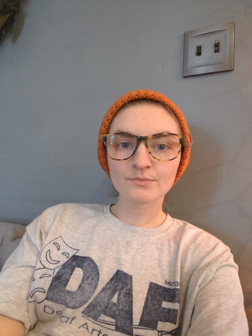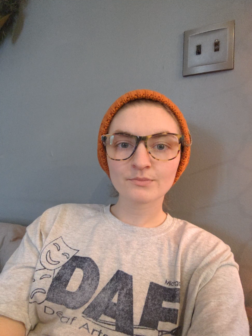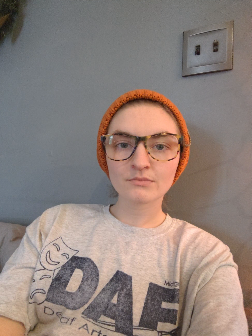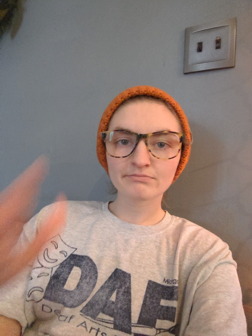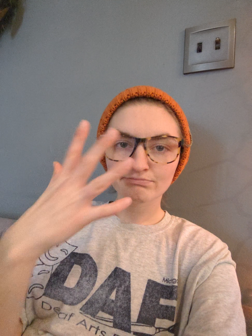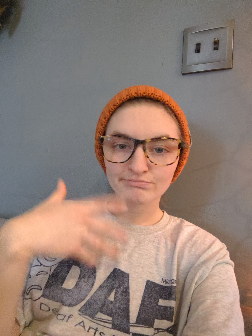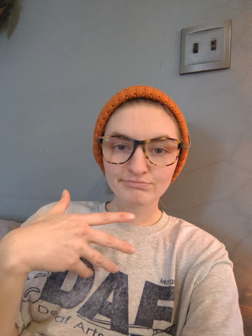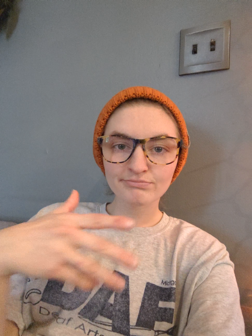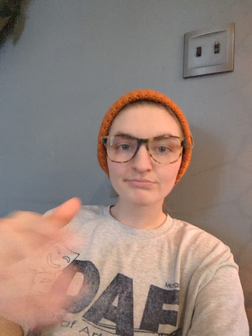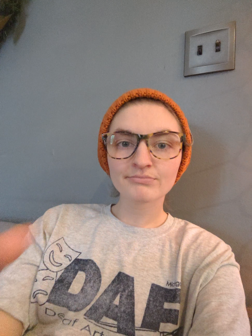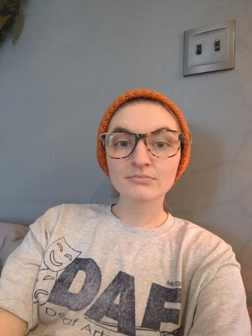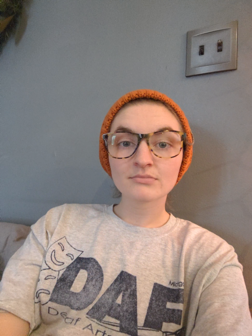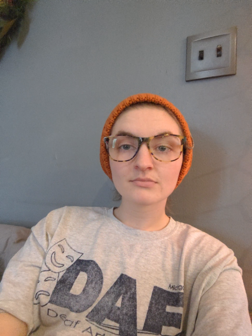sad